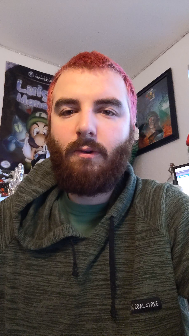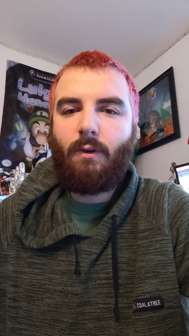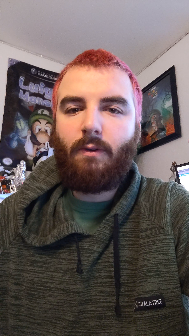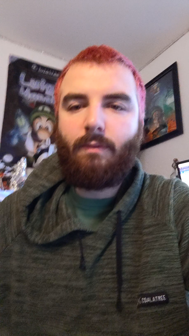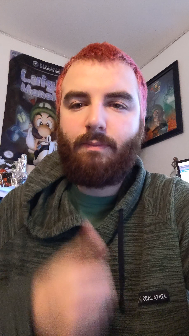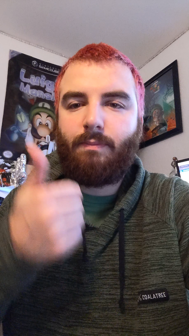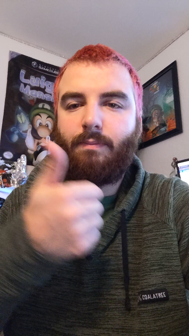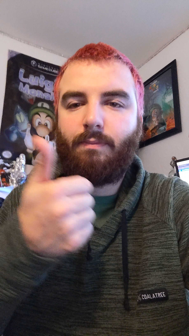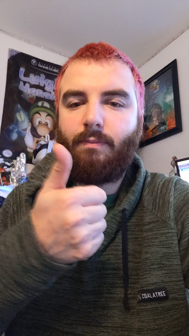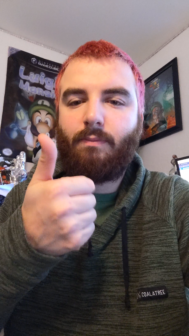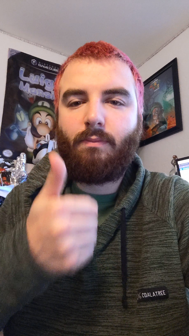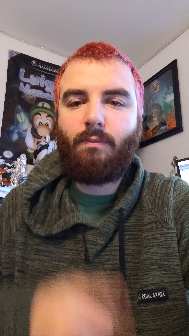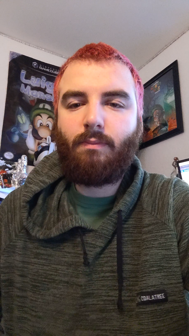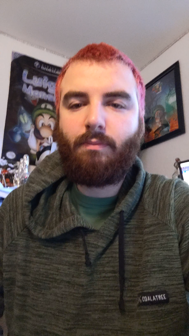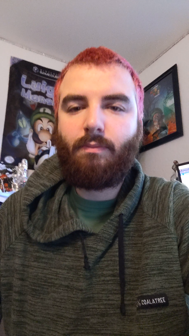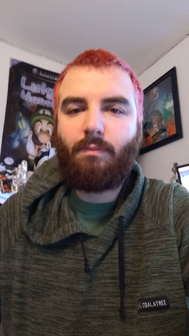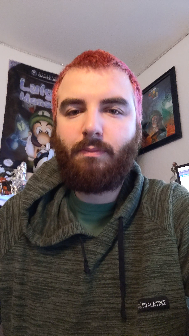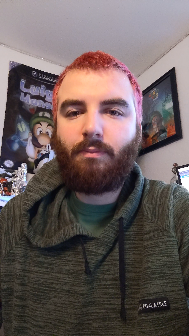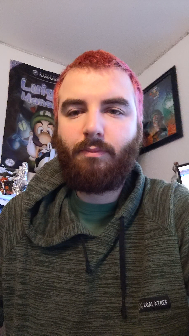game